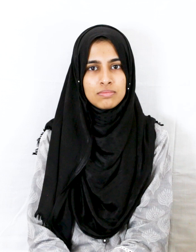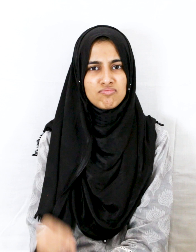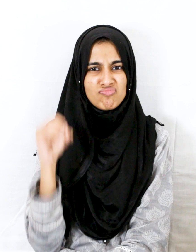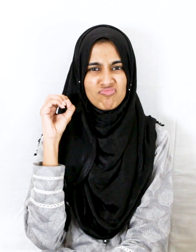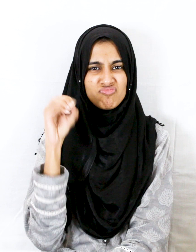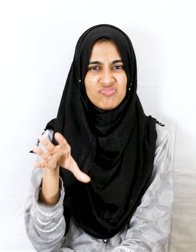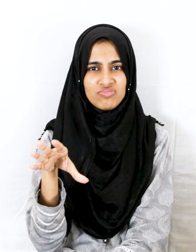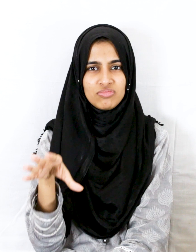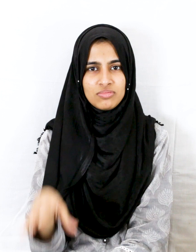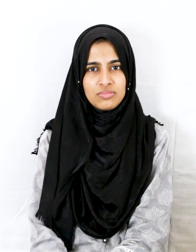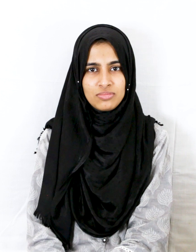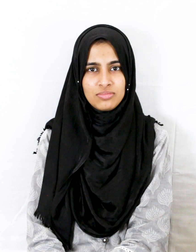bad